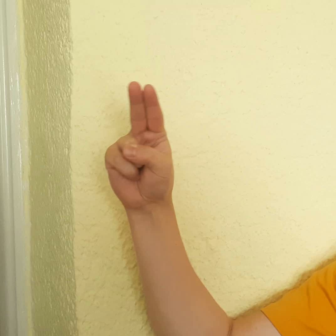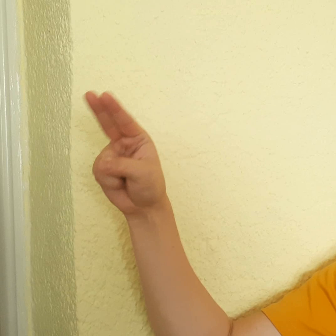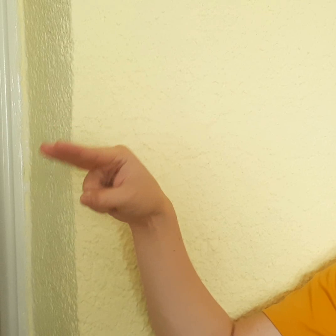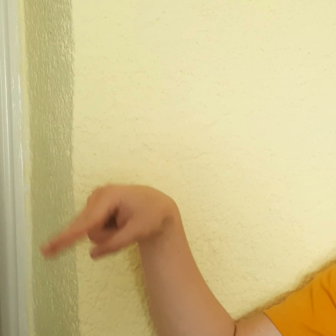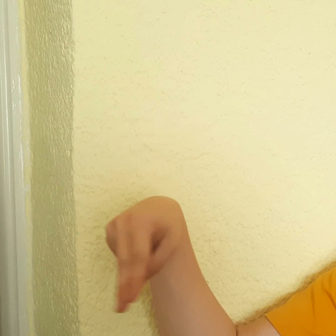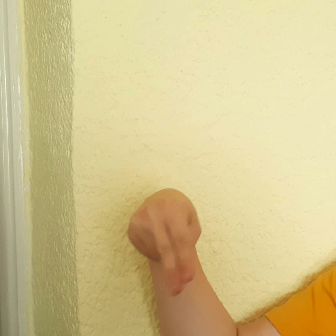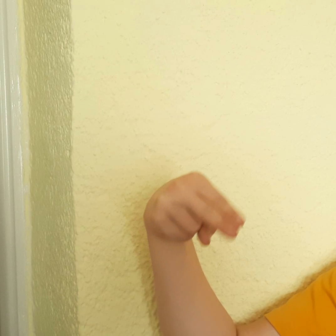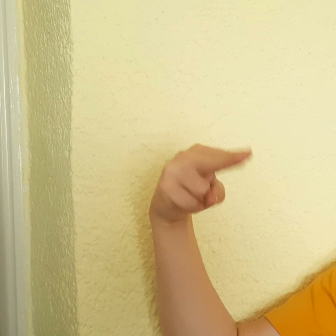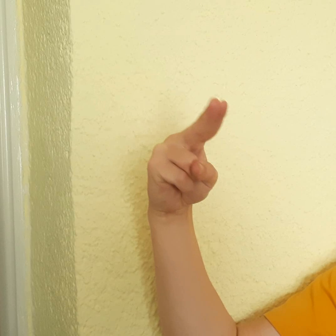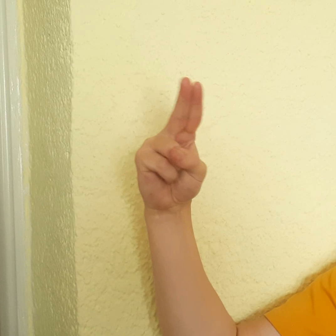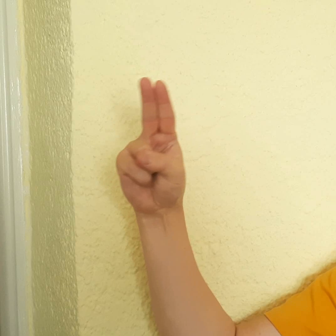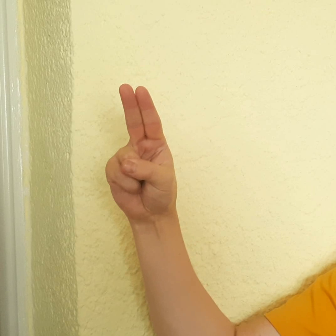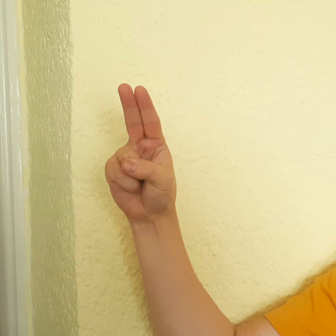Д